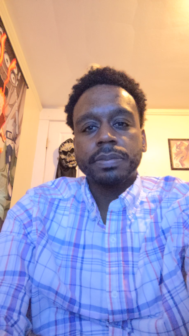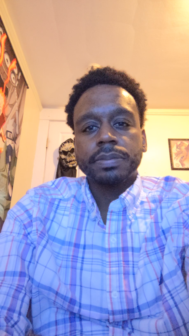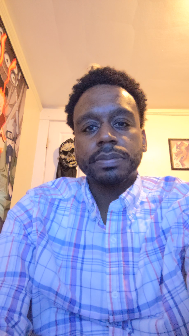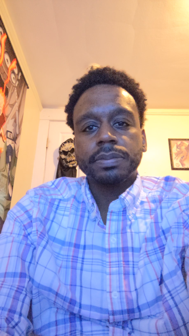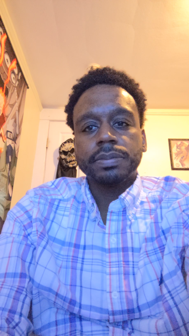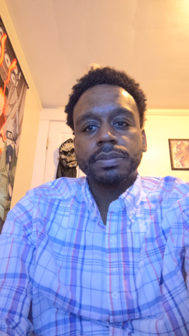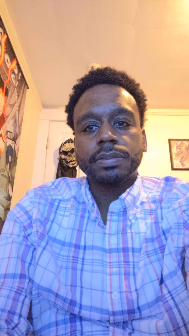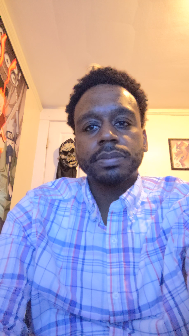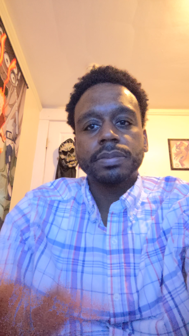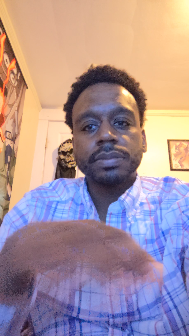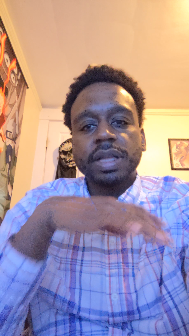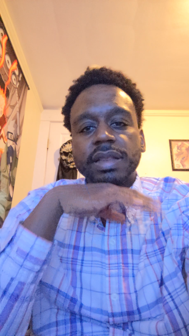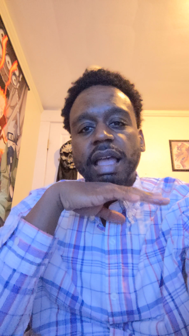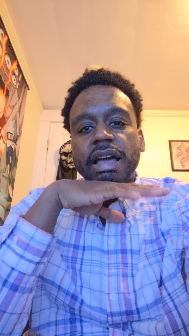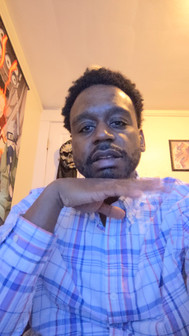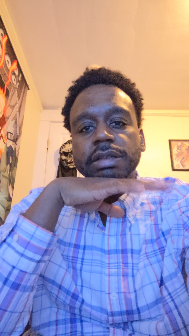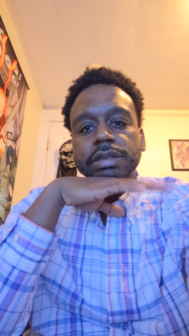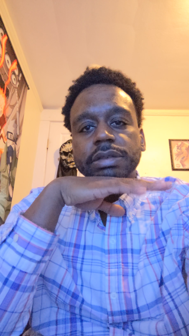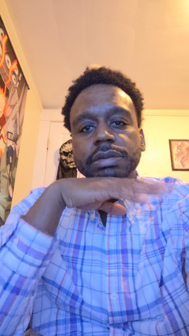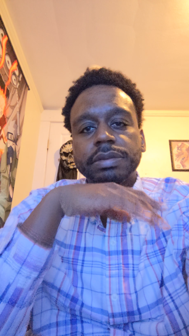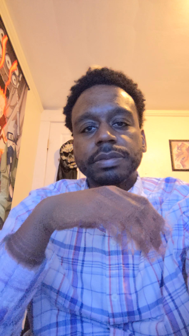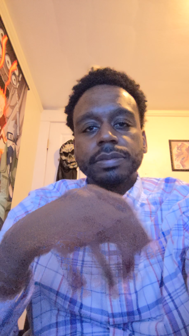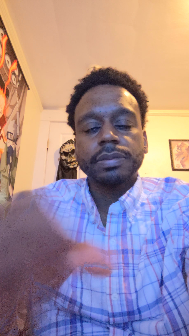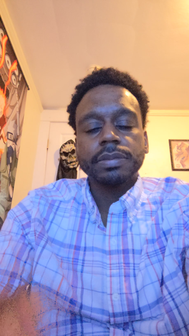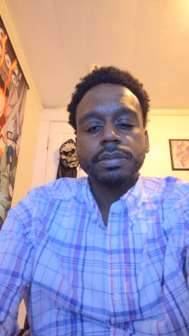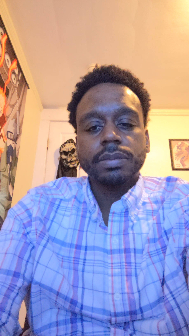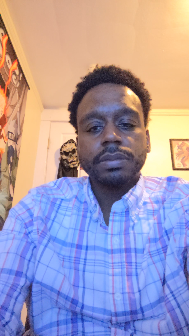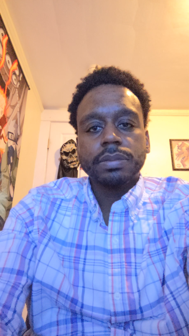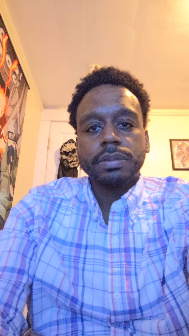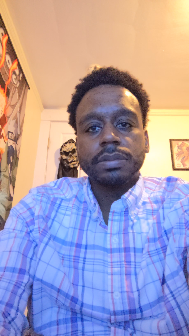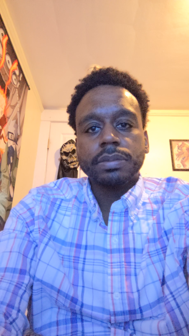naughty